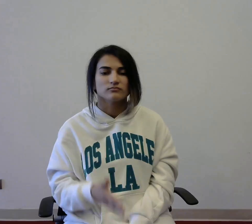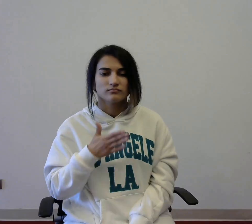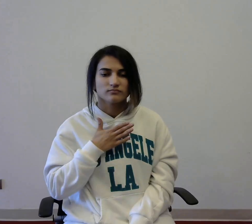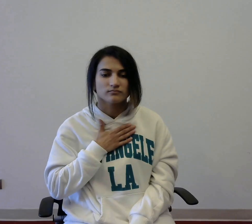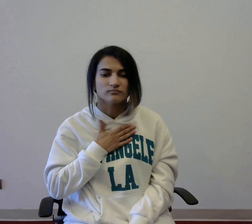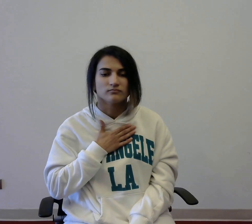mən